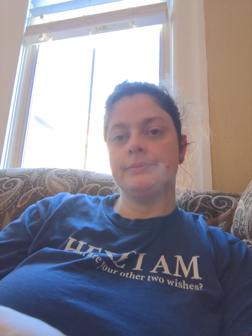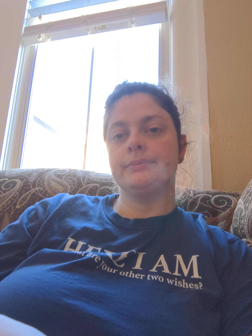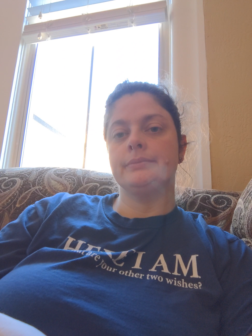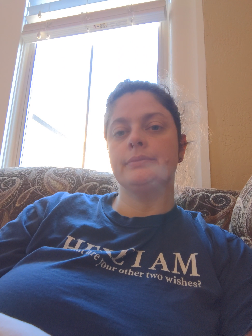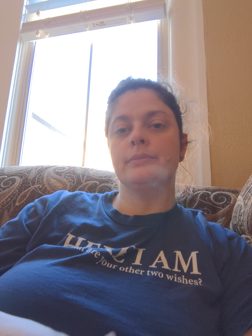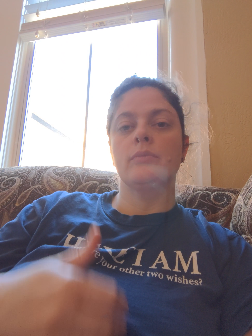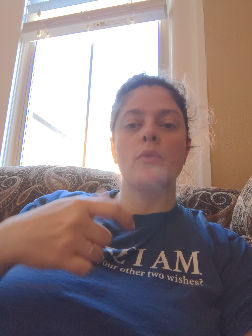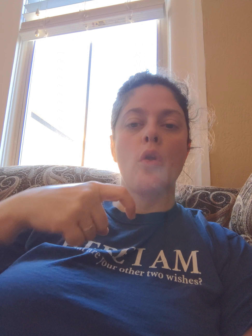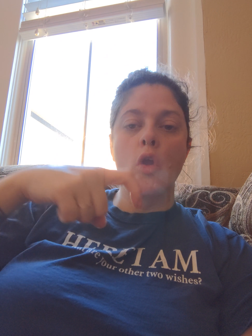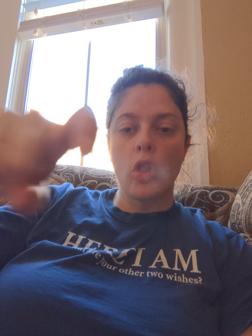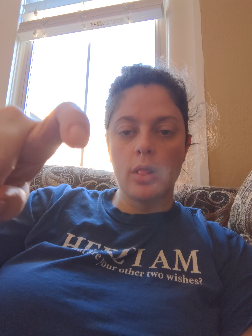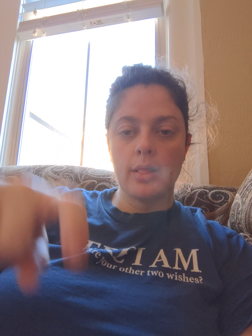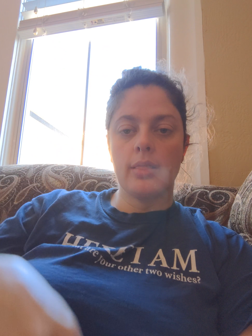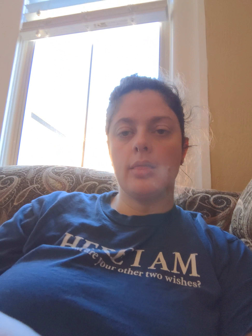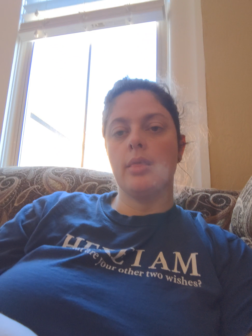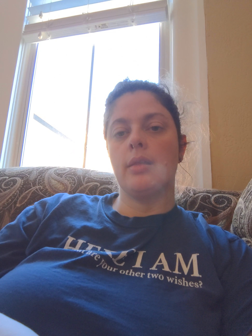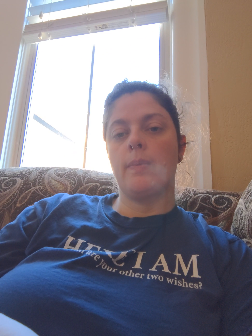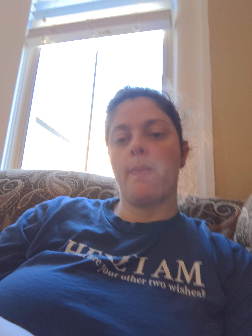call on the phone